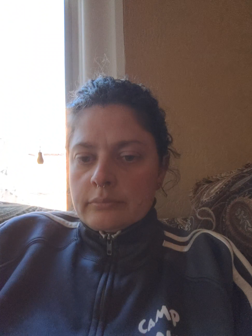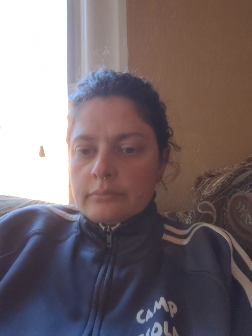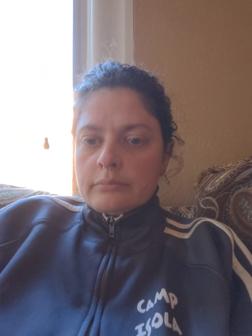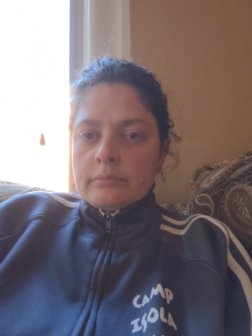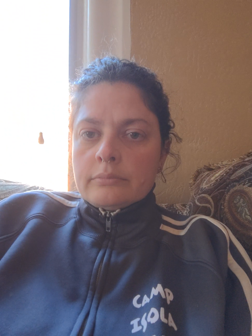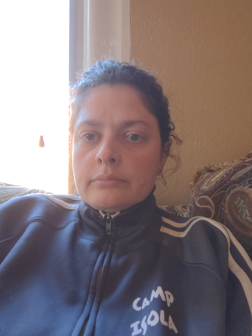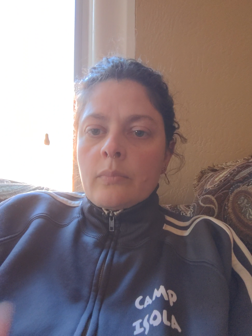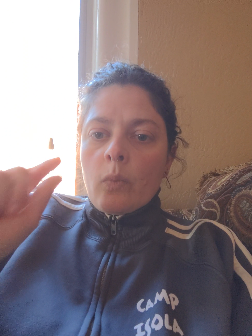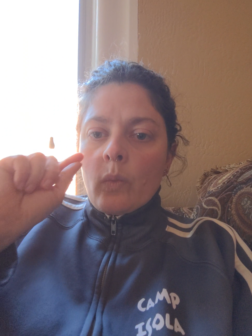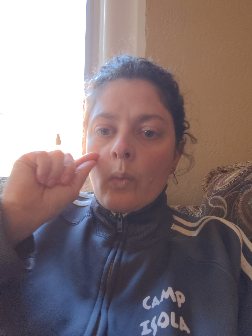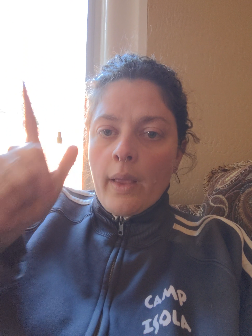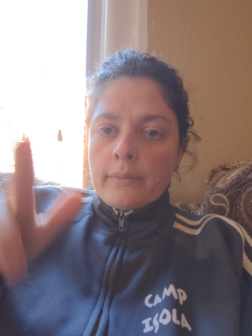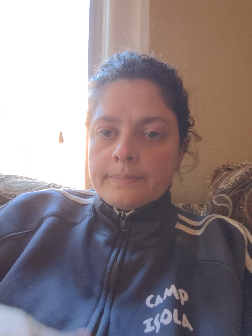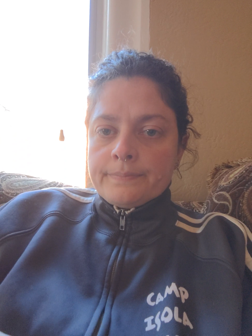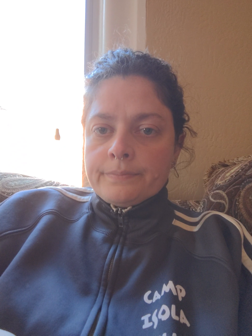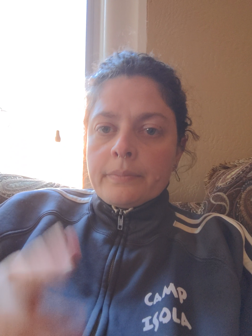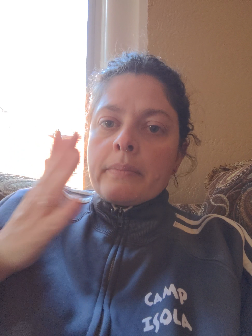awake